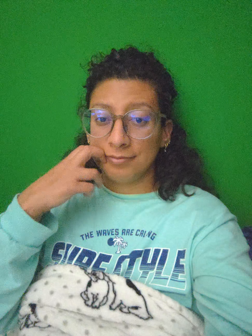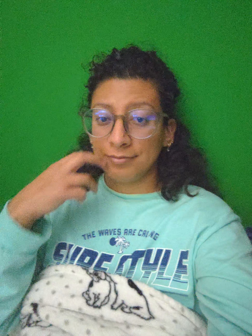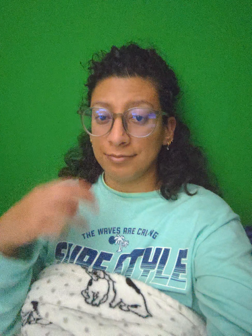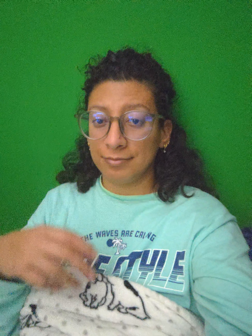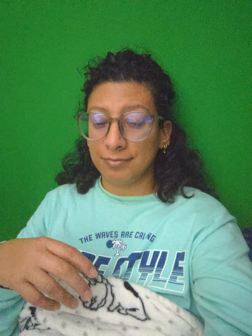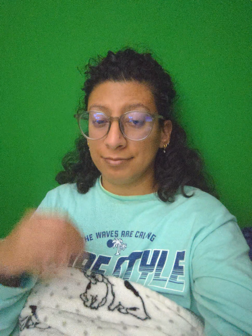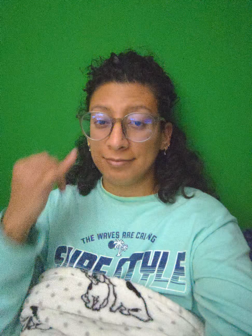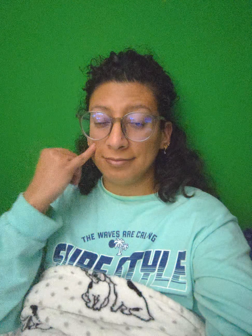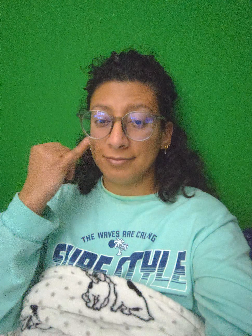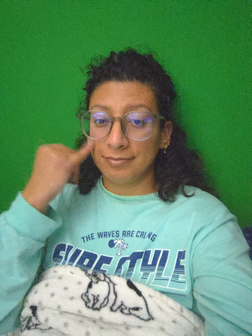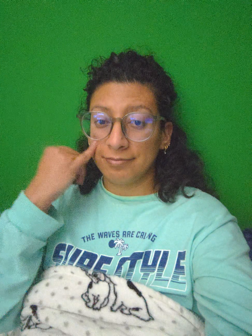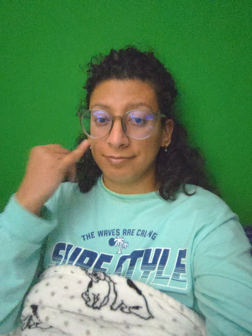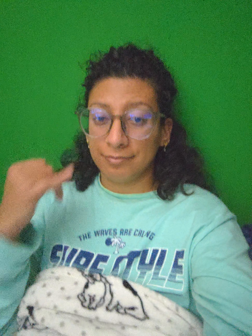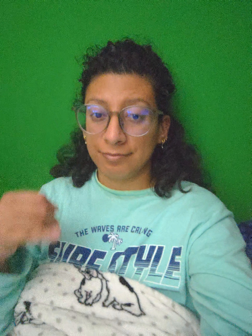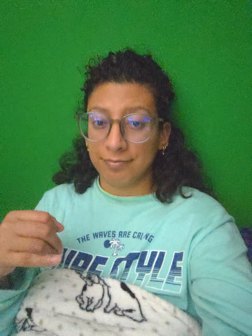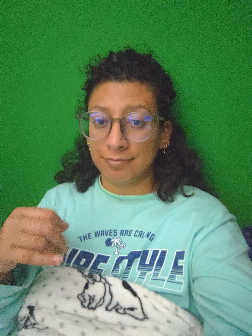if